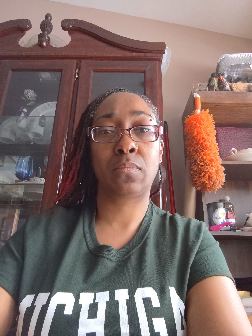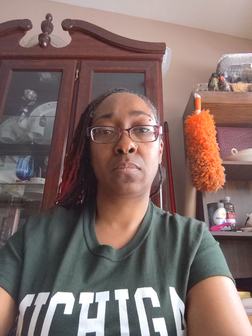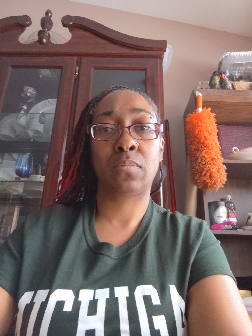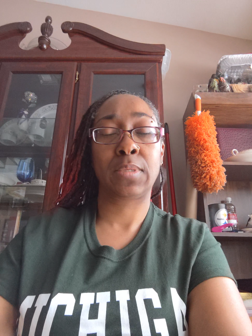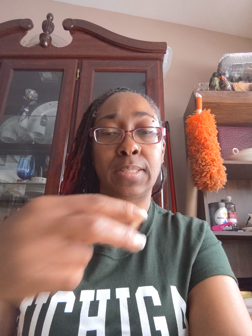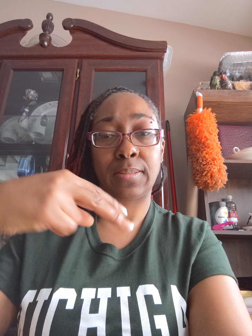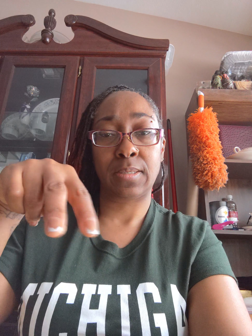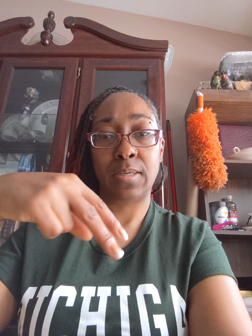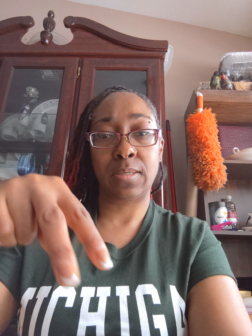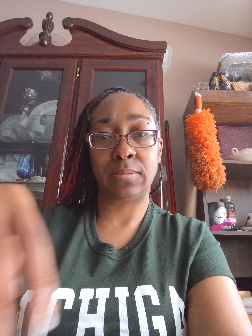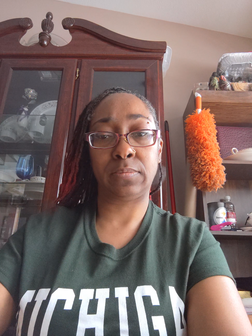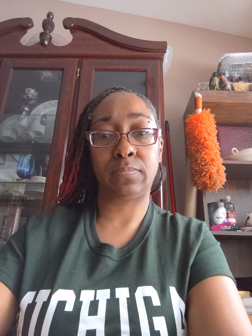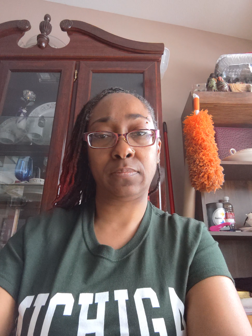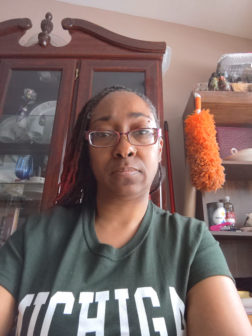dance